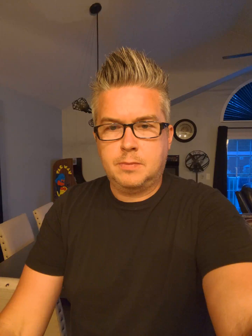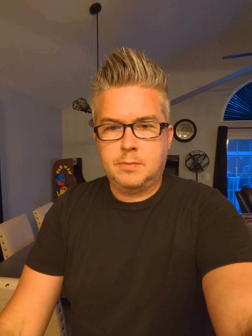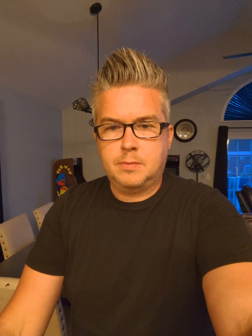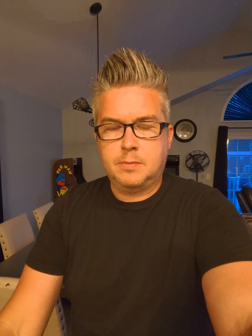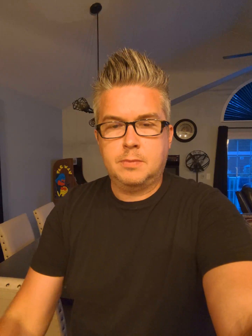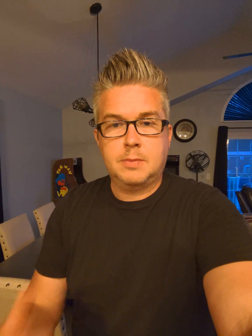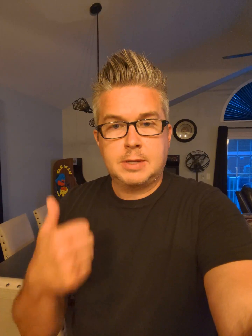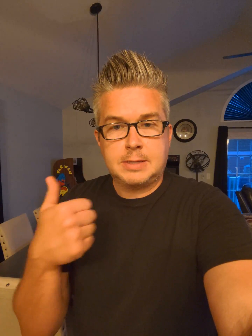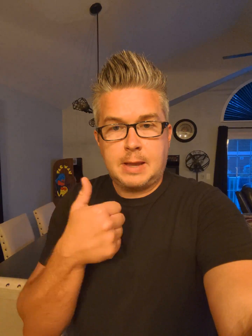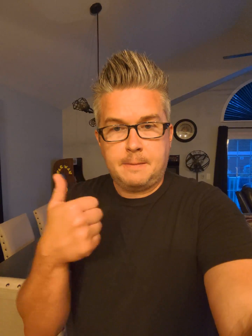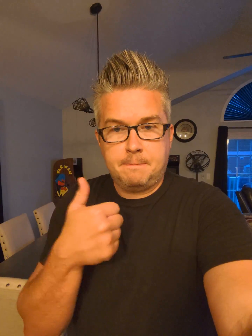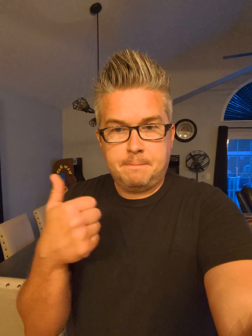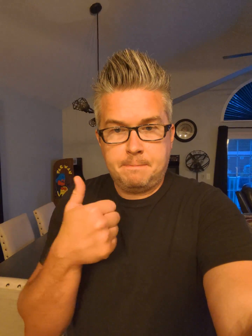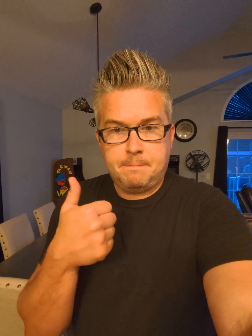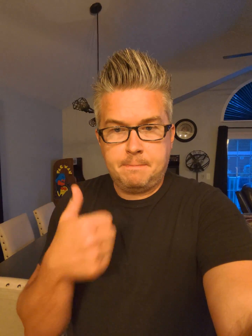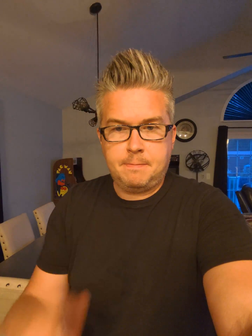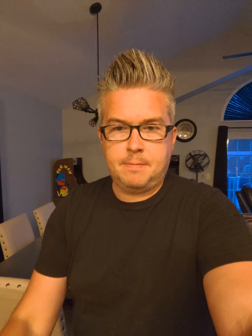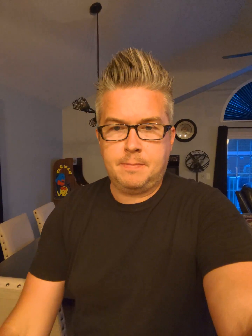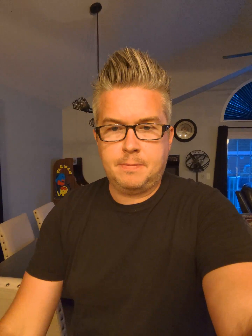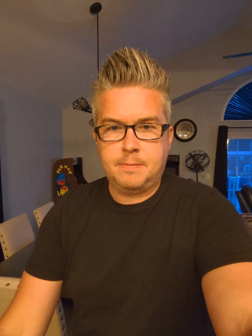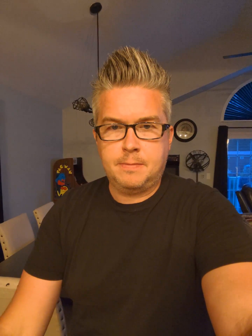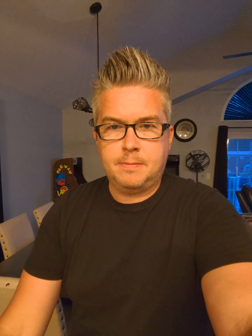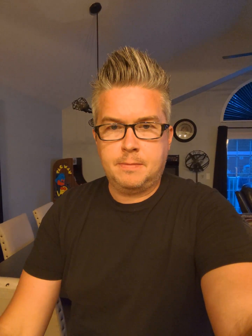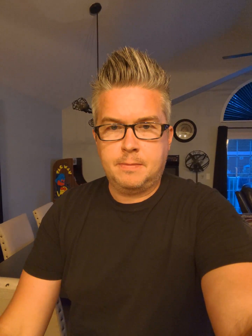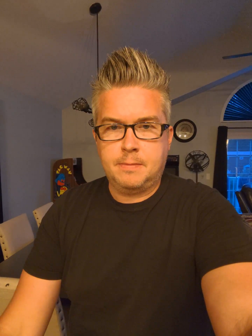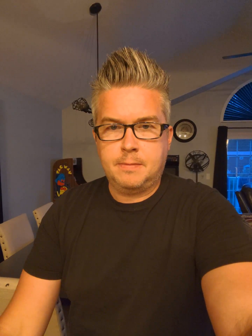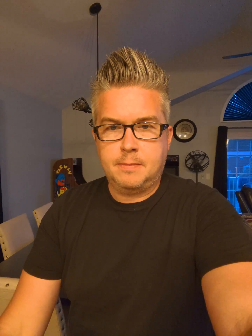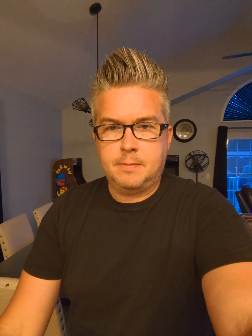game